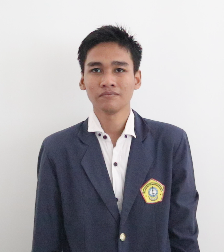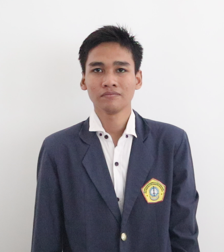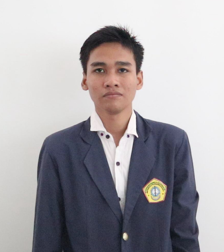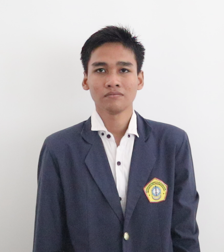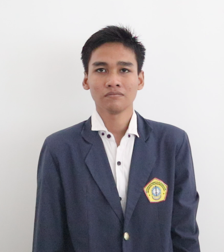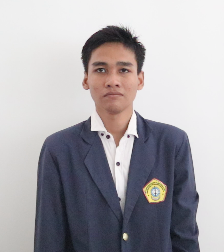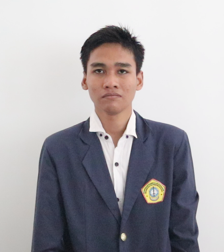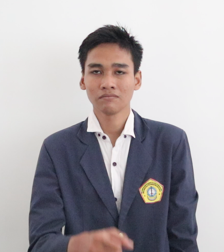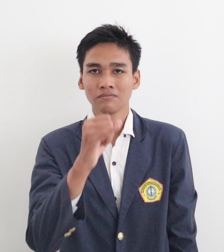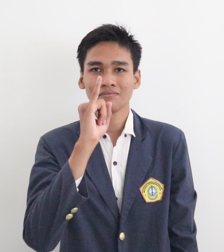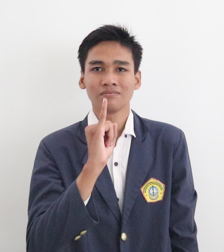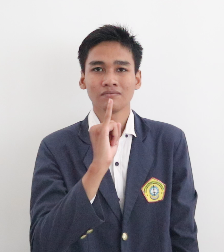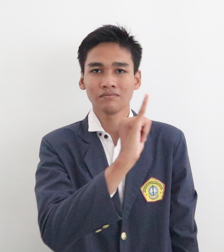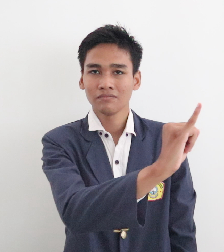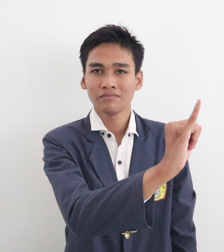I